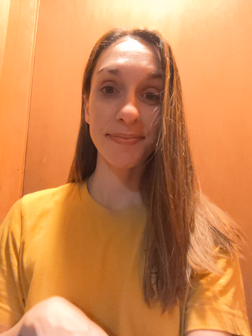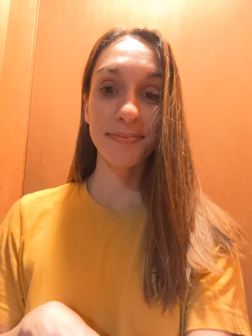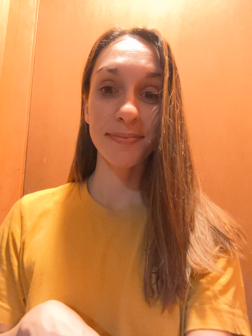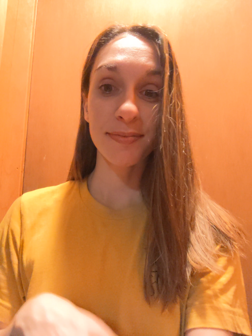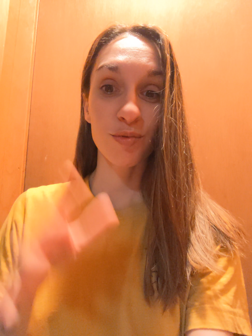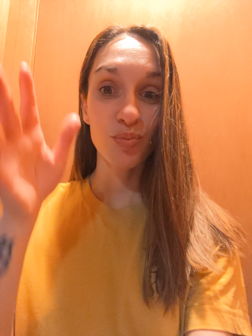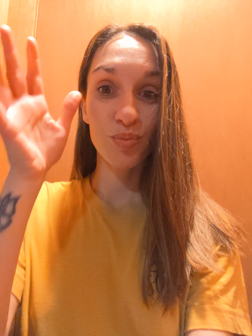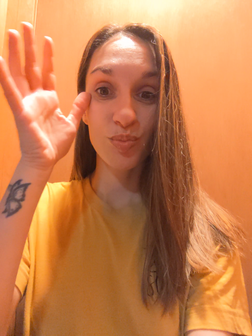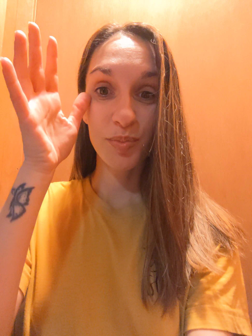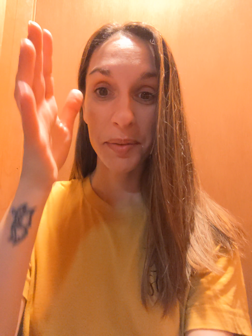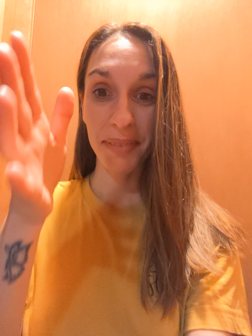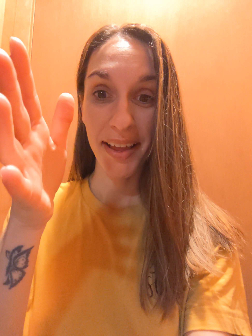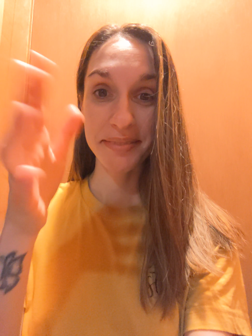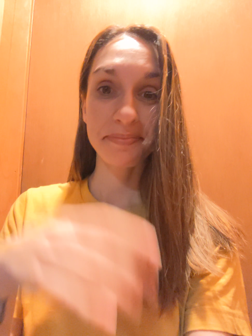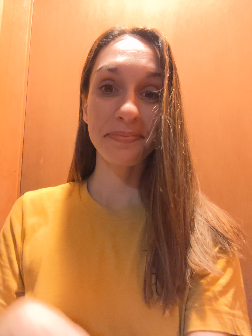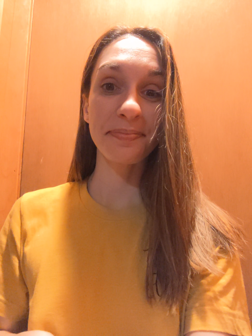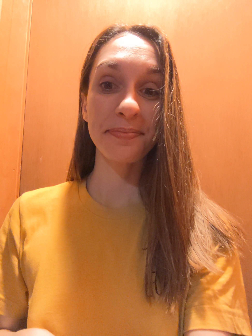grandpa